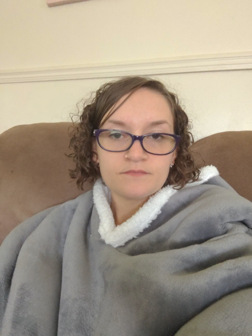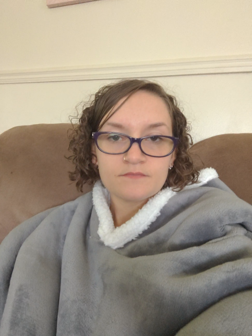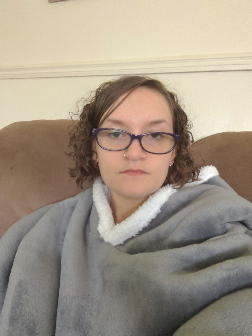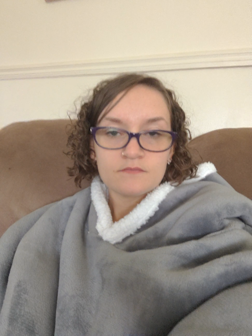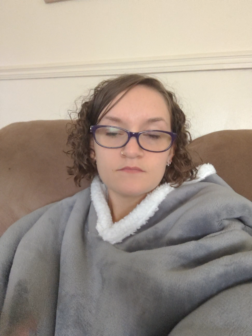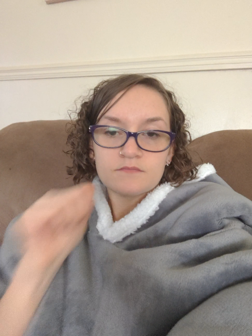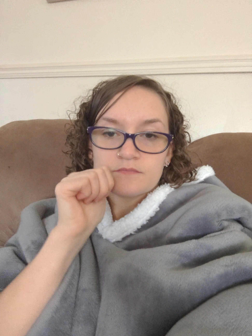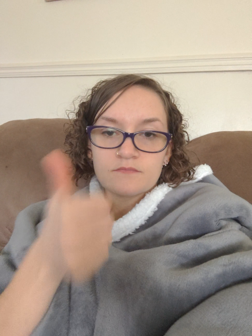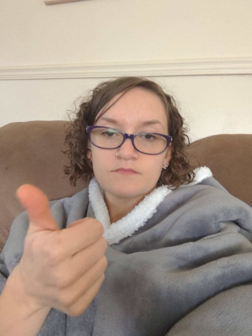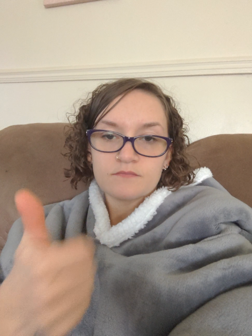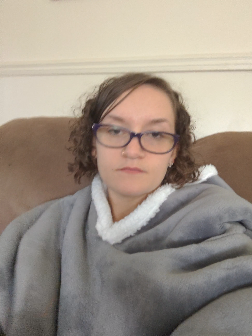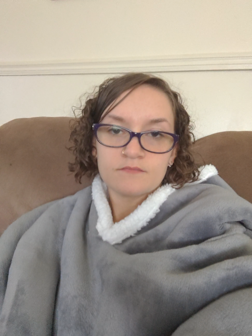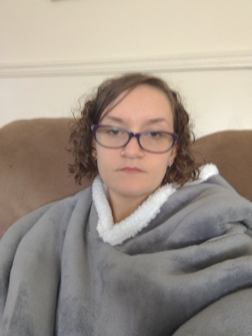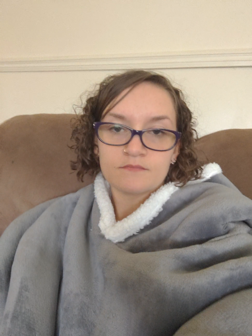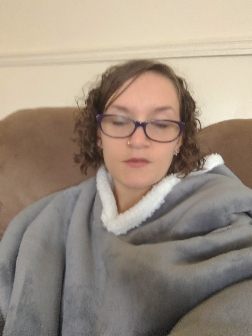tomorrow